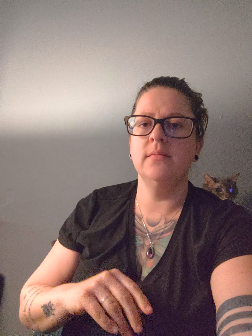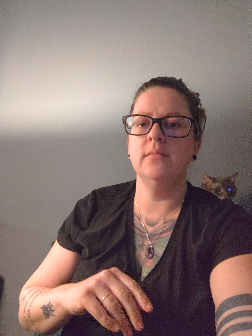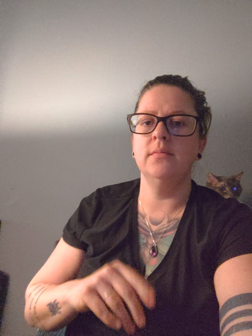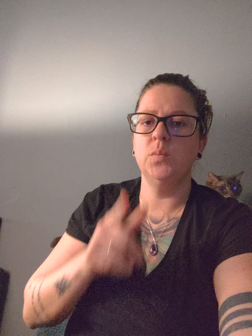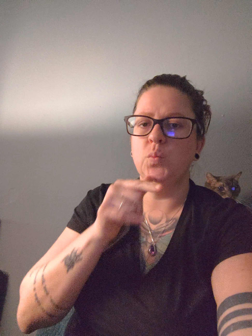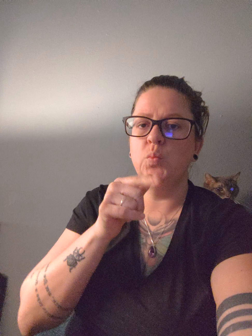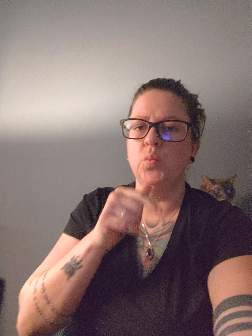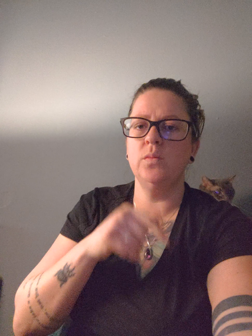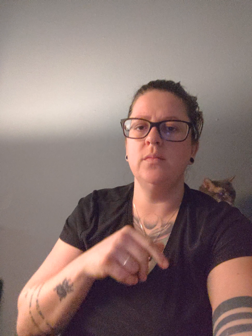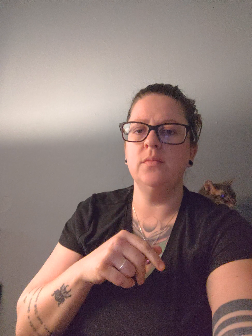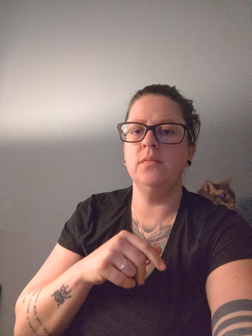who